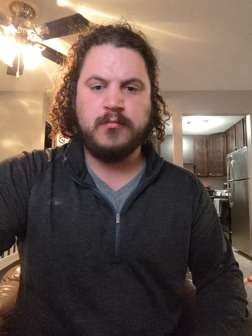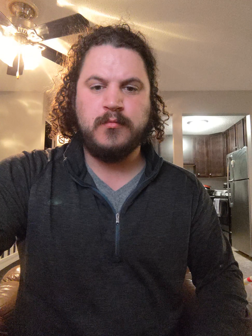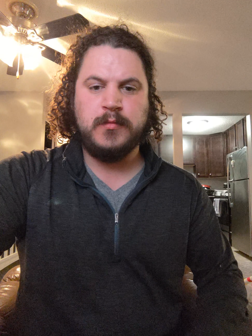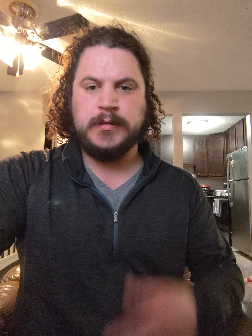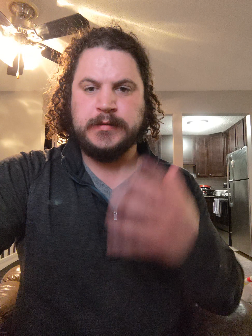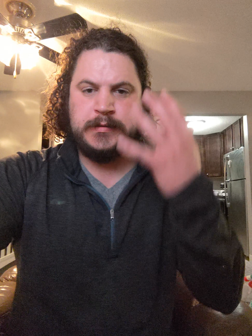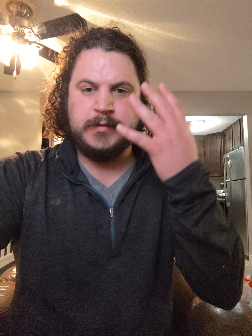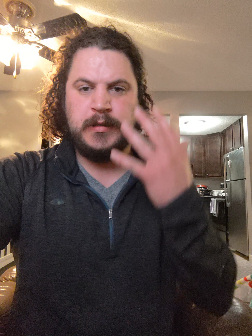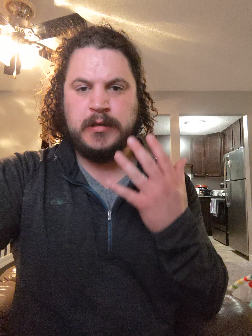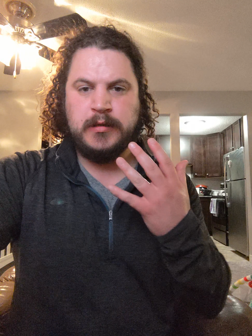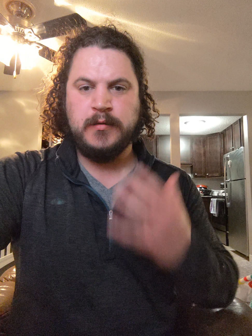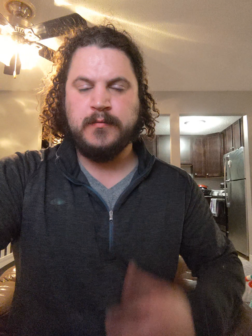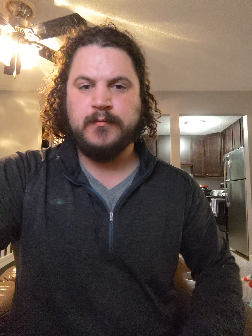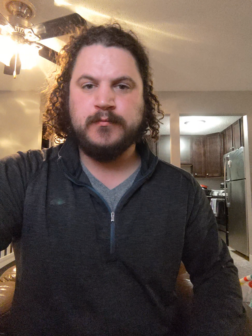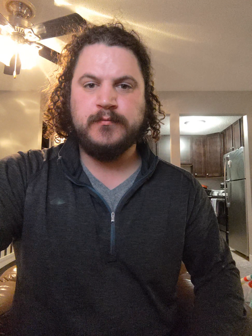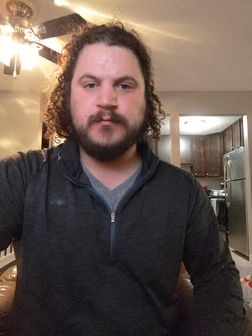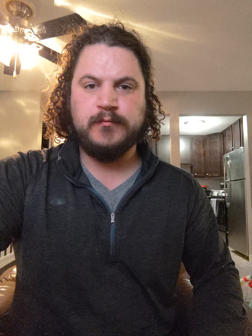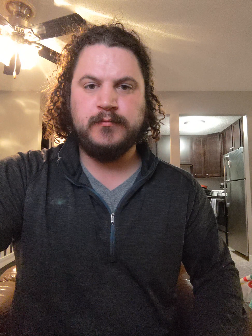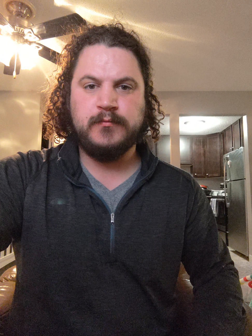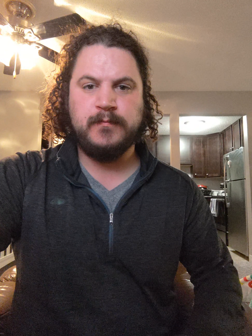sad